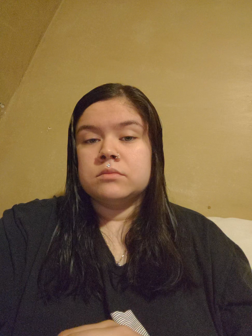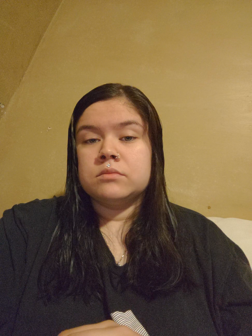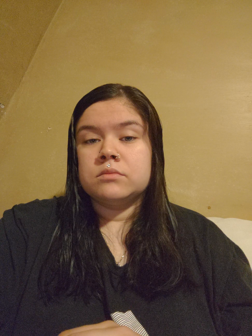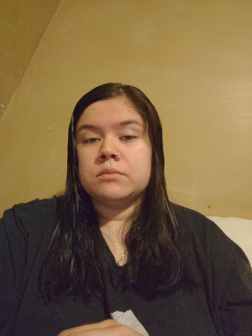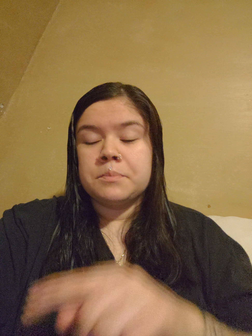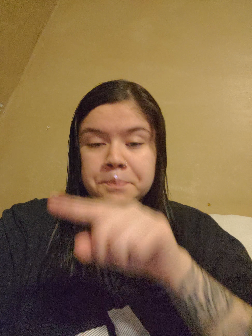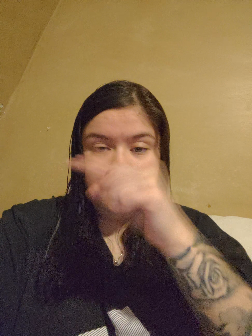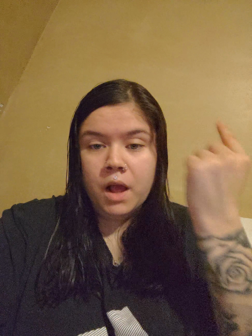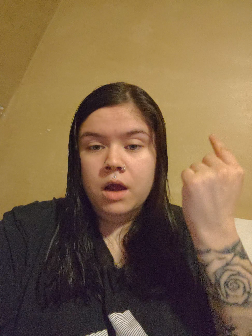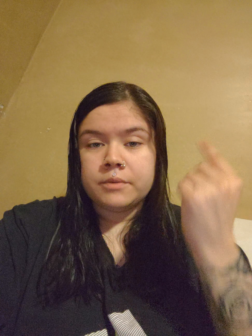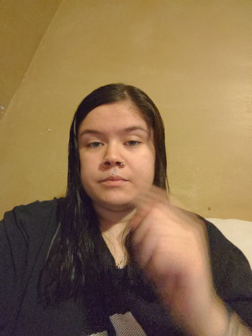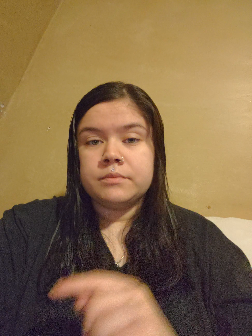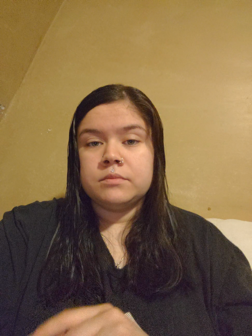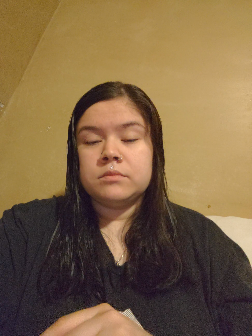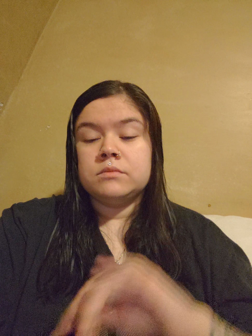black